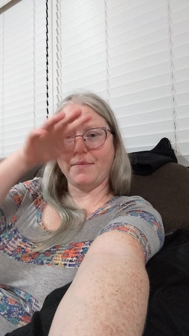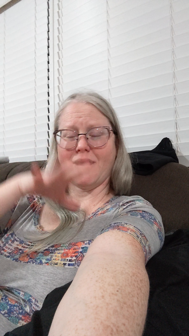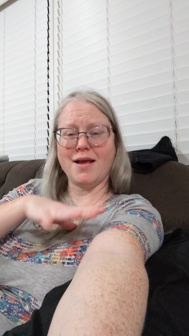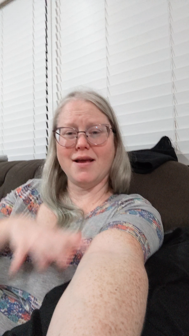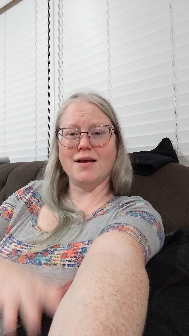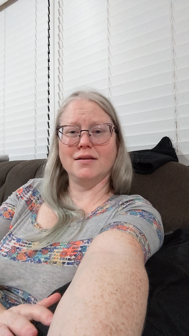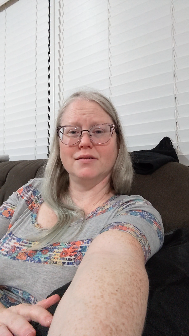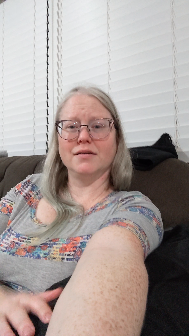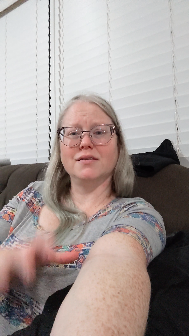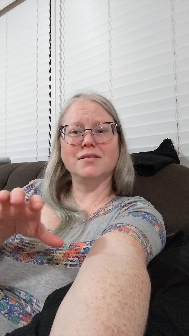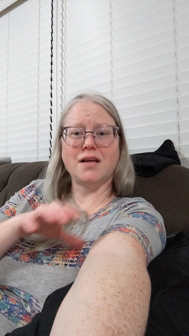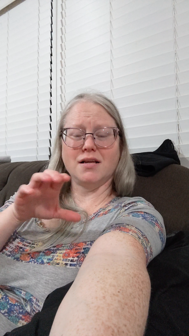does